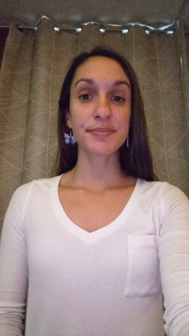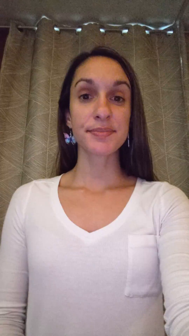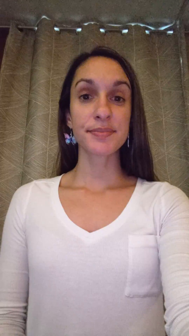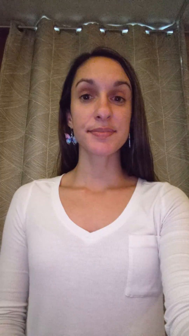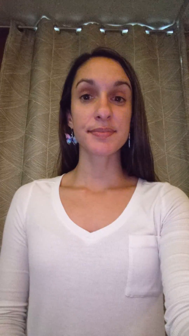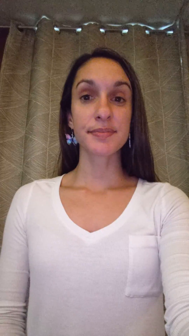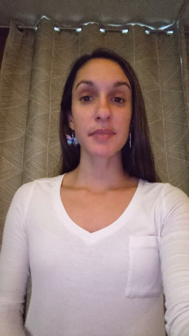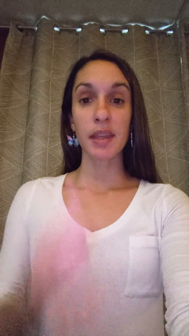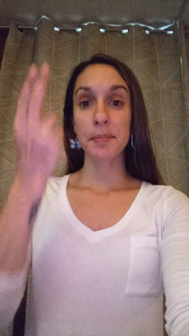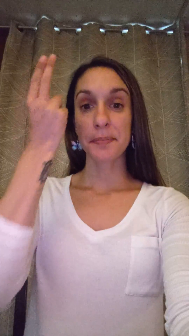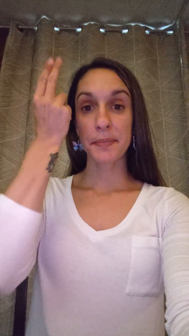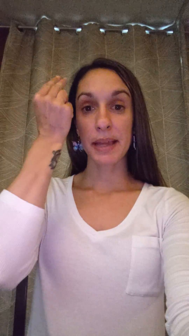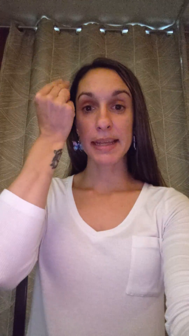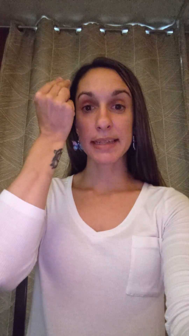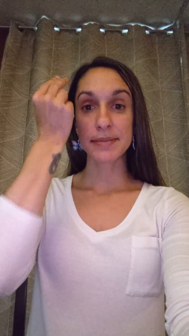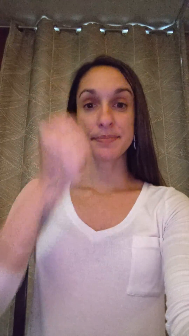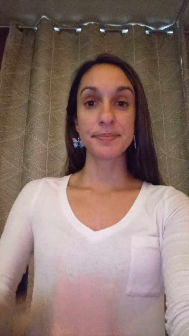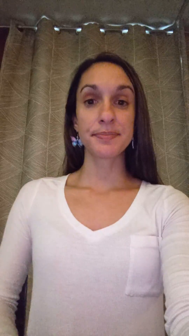bunny